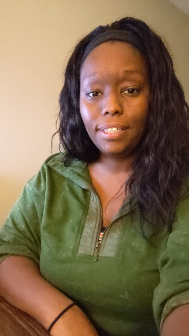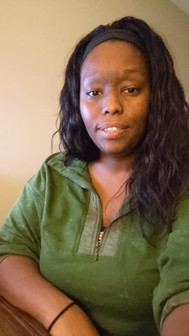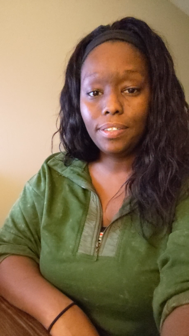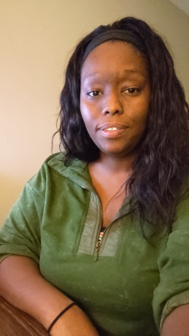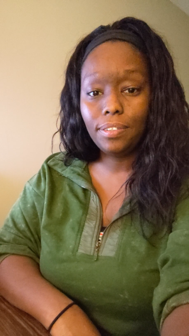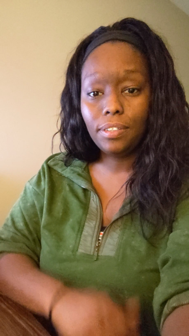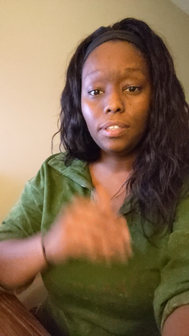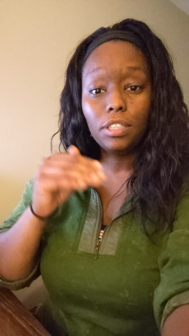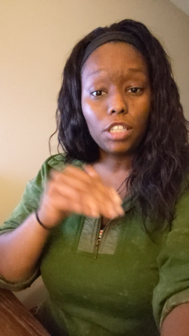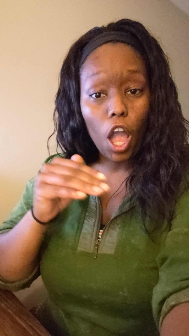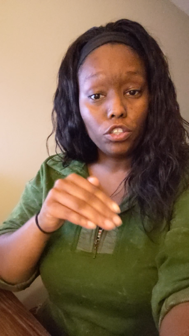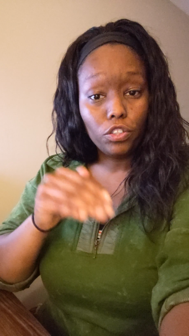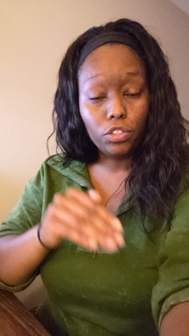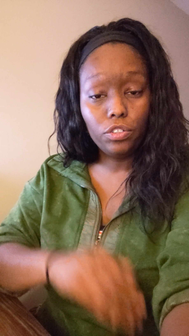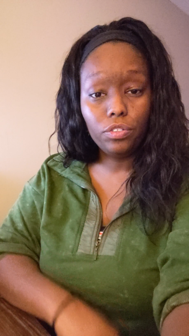doctor